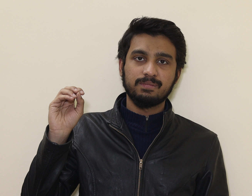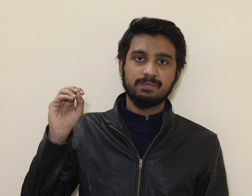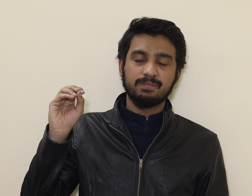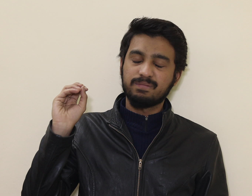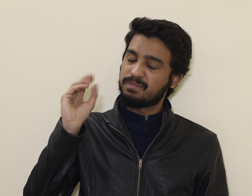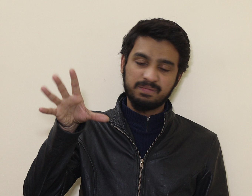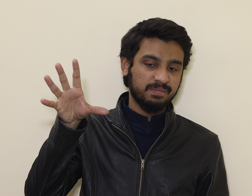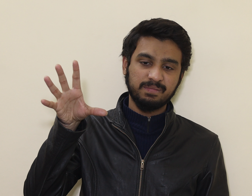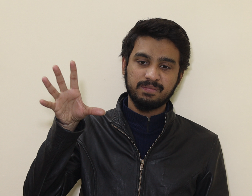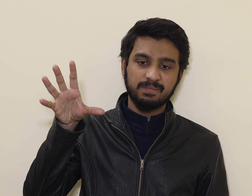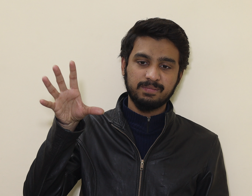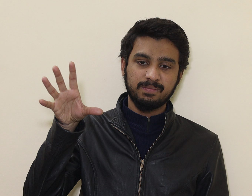bad